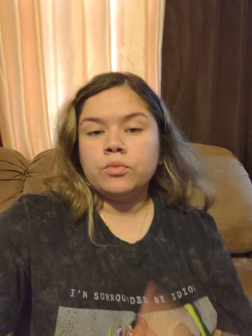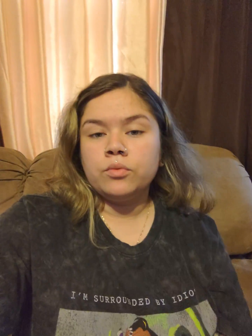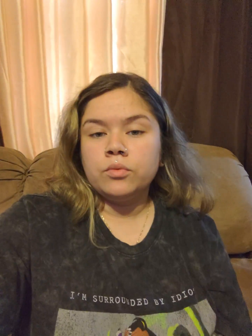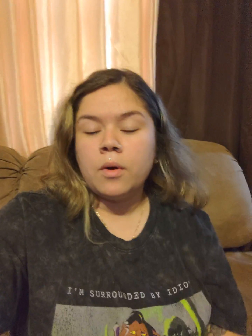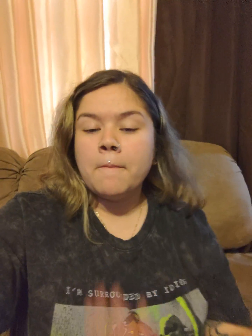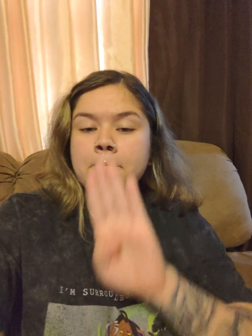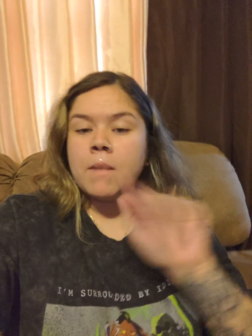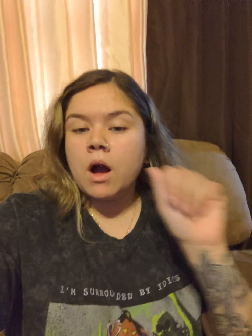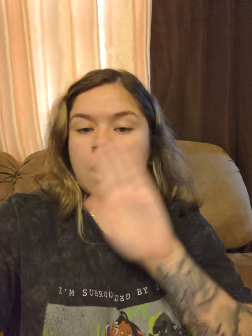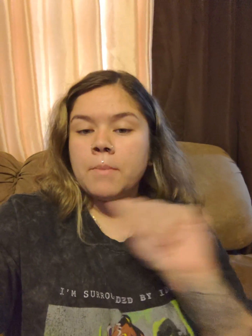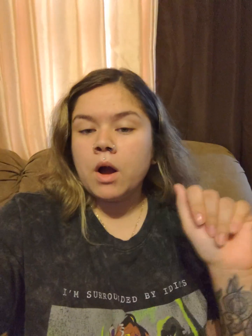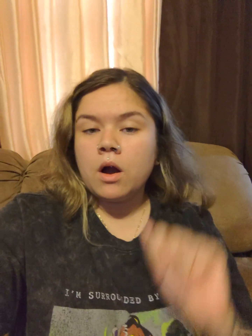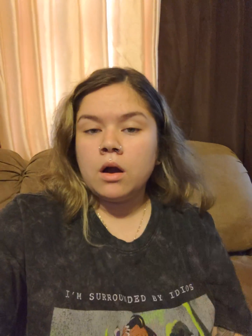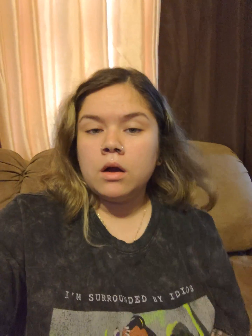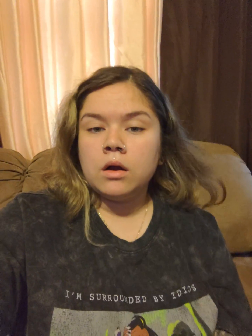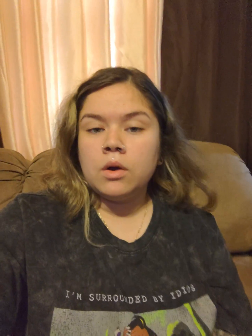baa baa